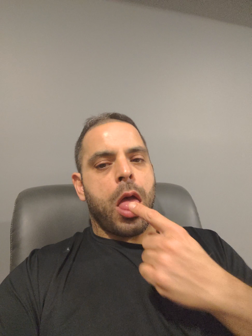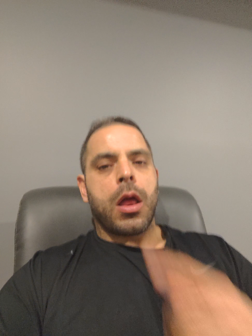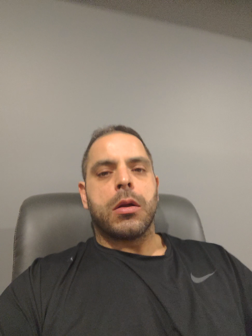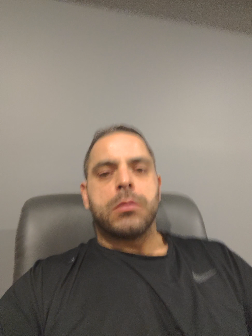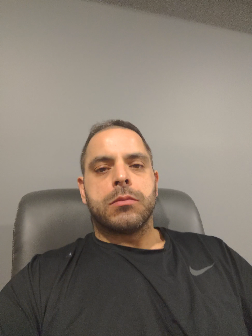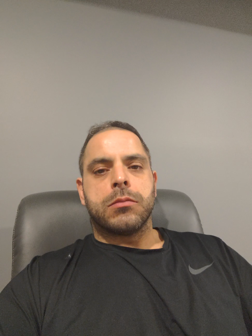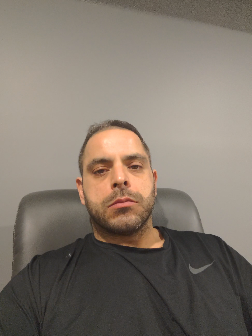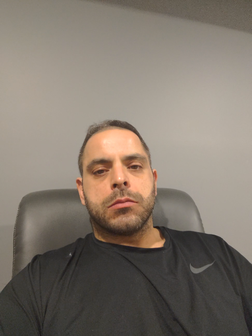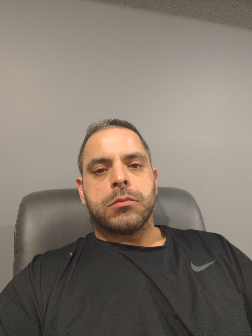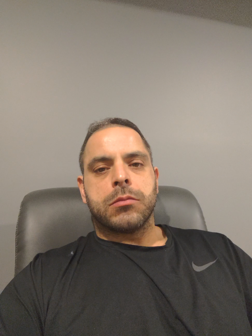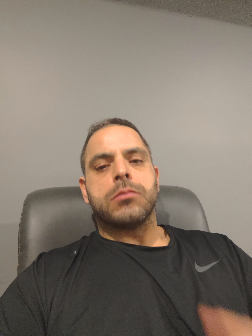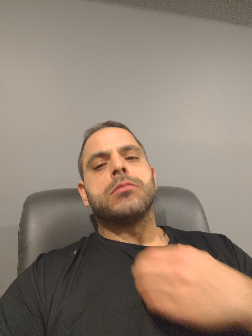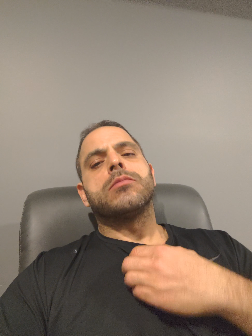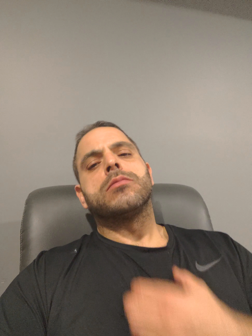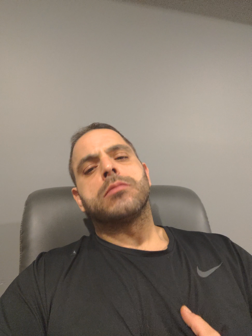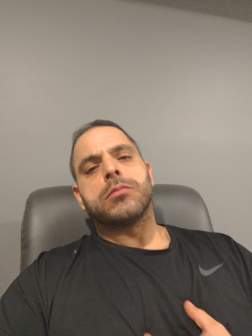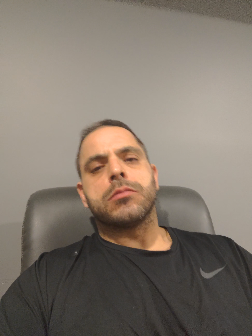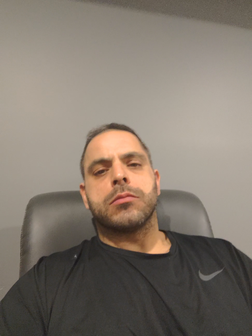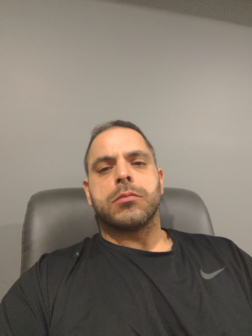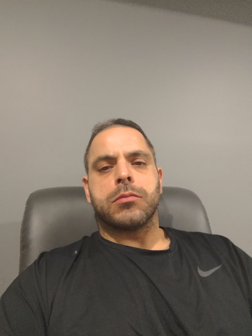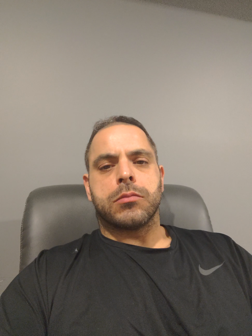hungry